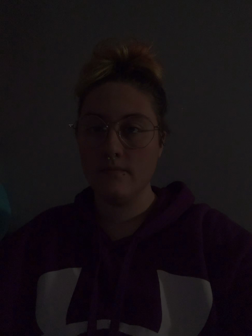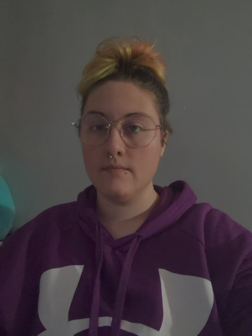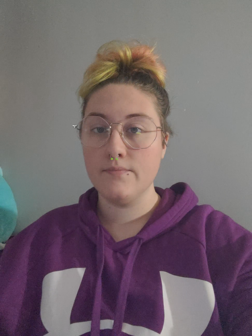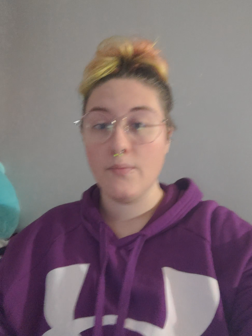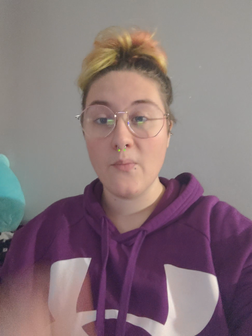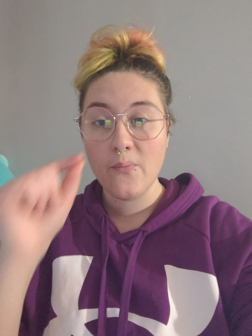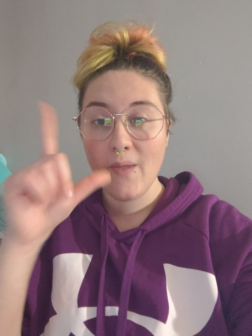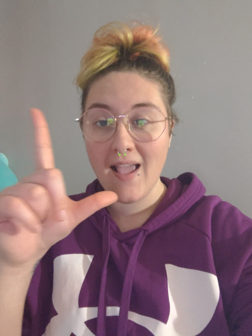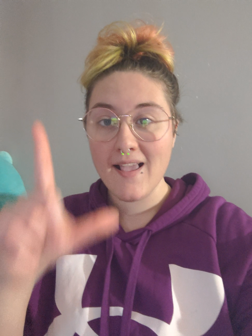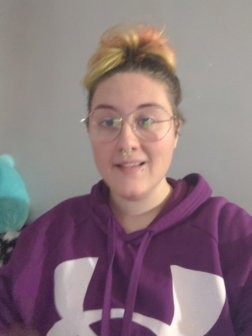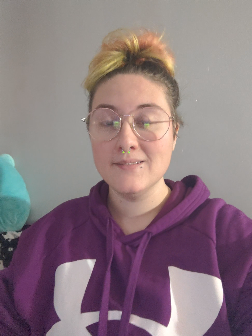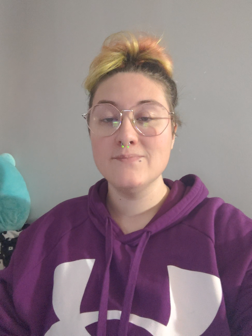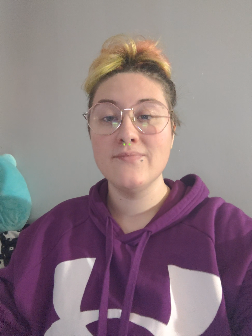wake